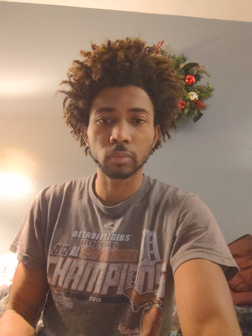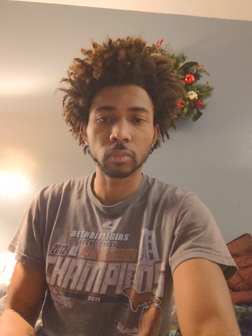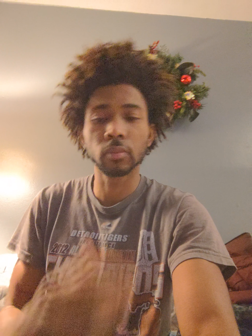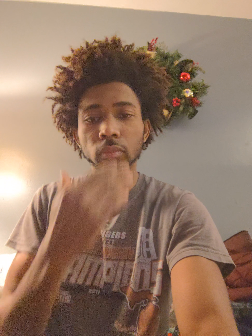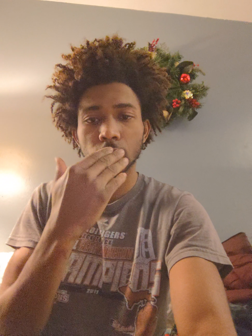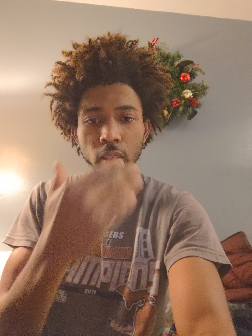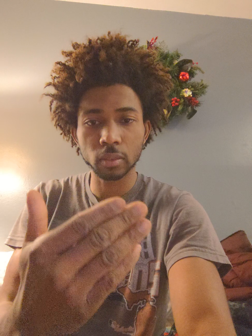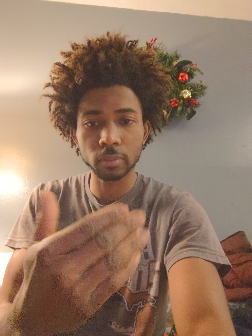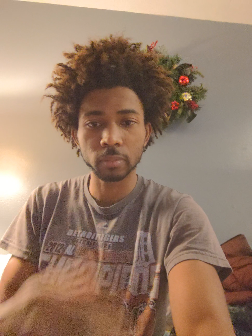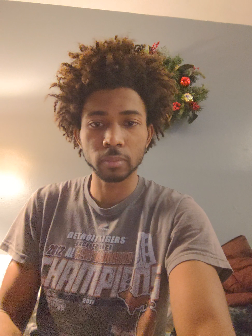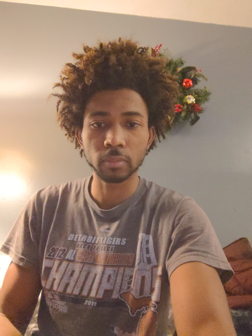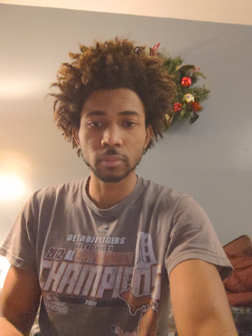thank you